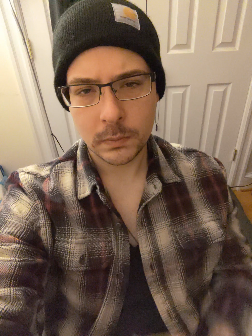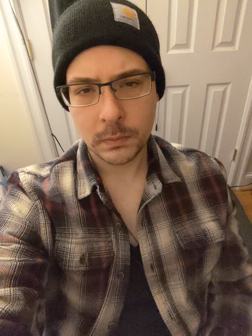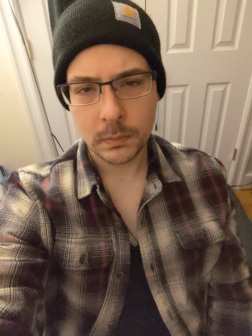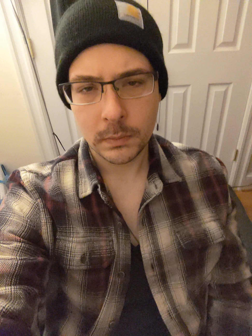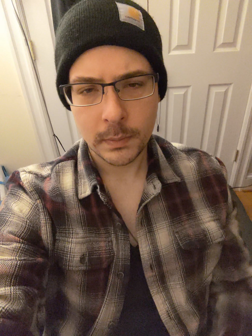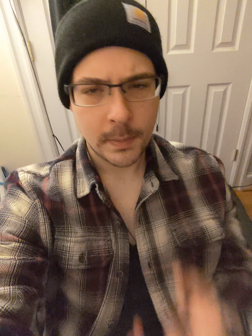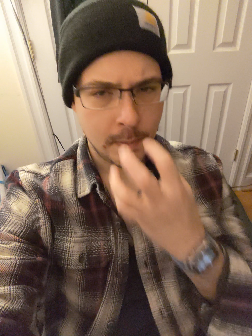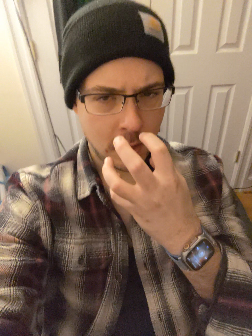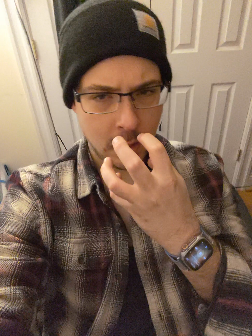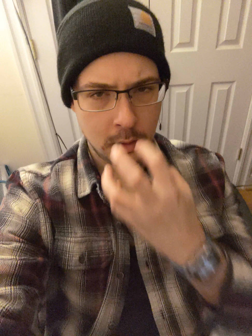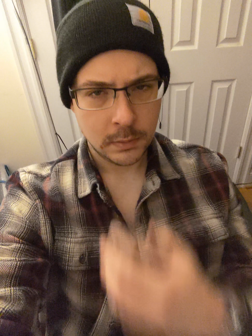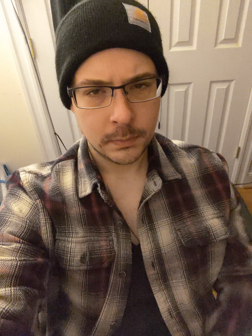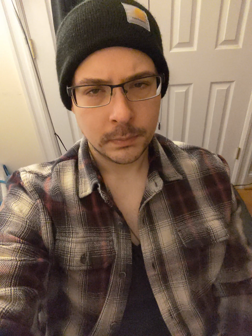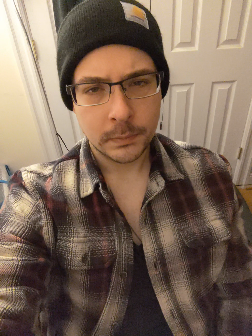mad